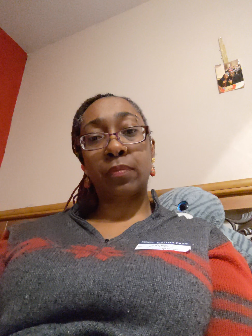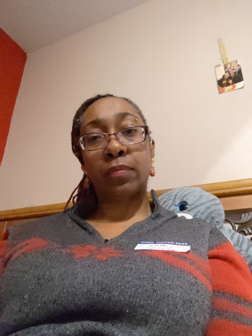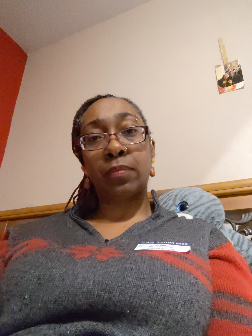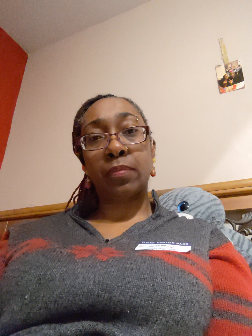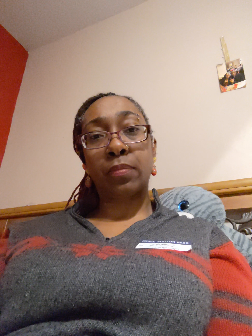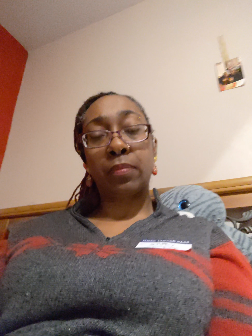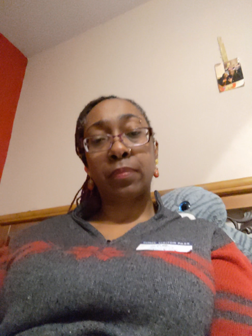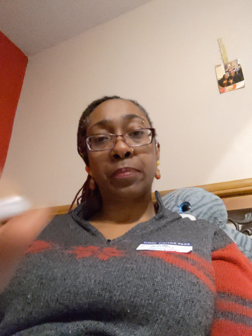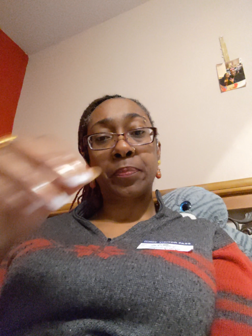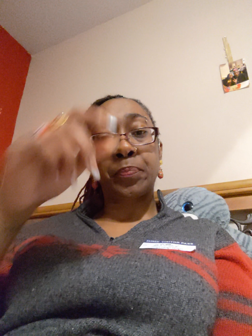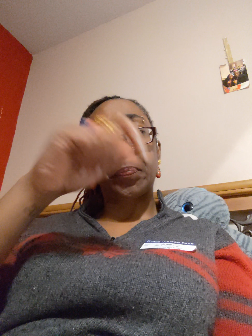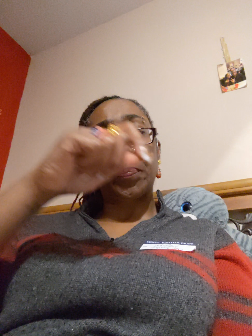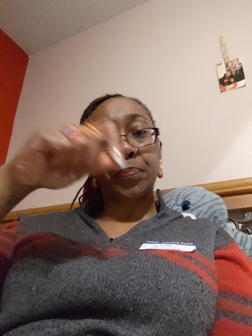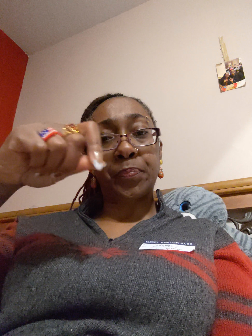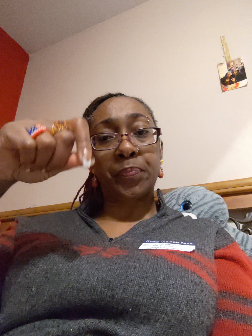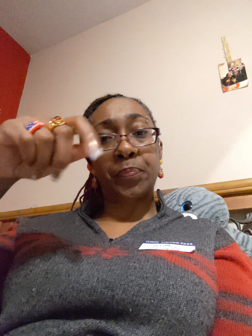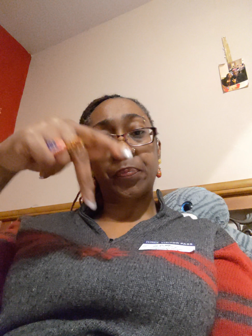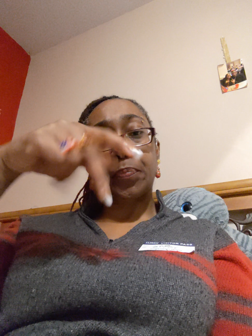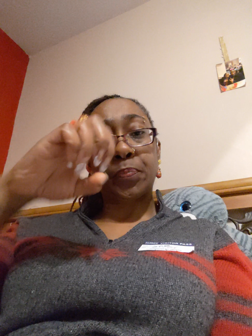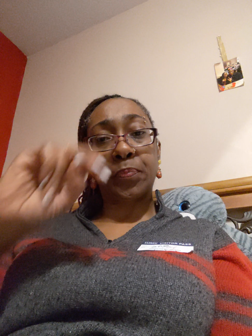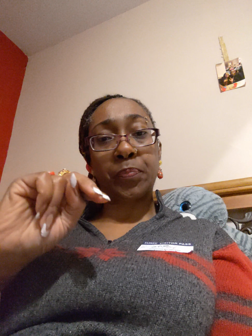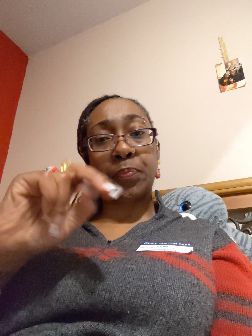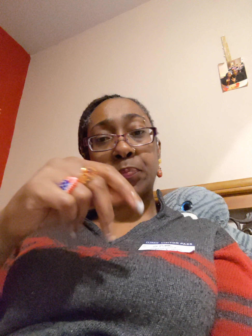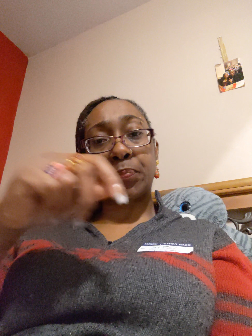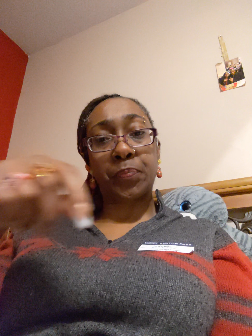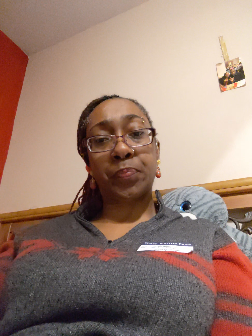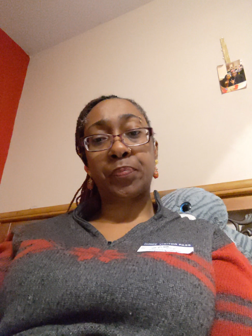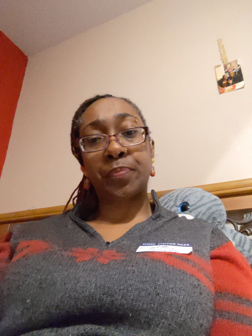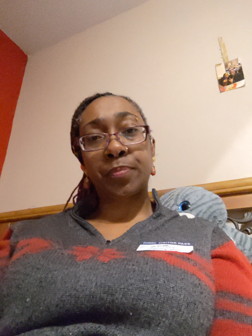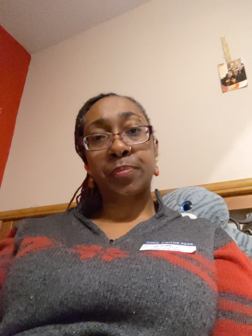pen